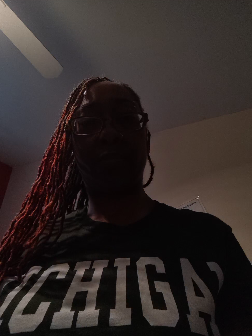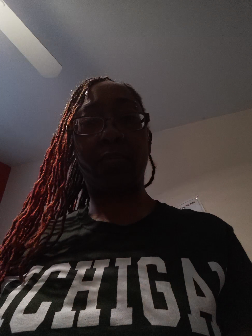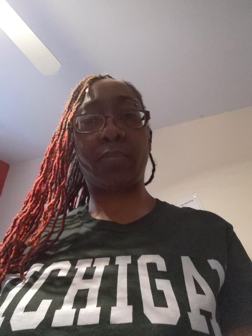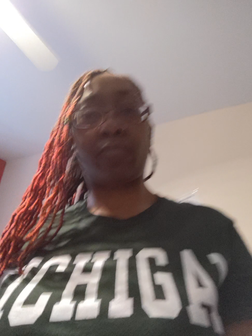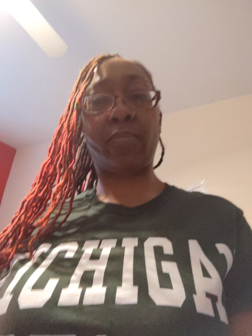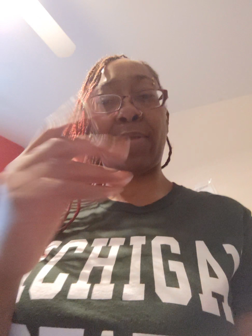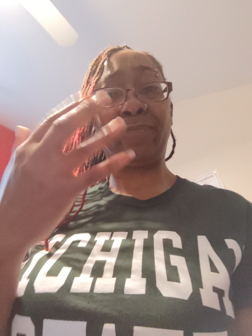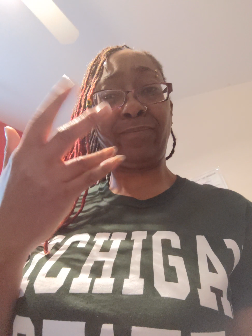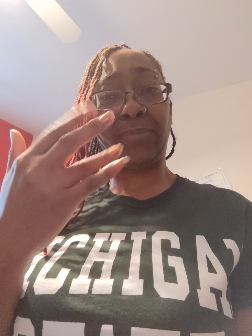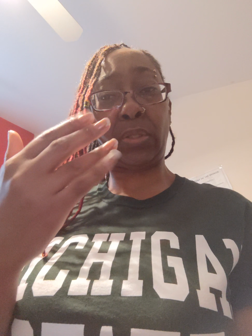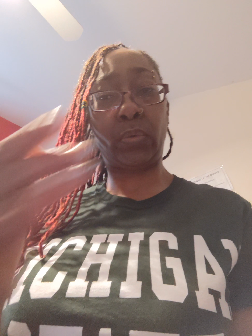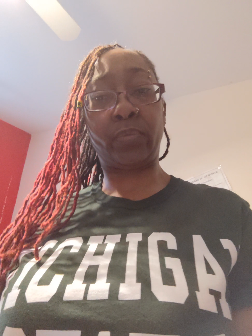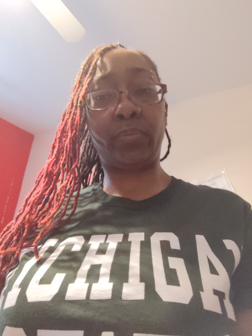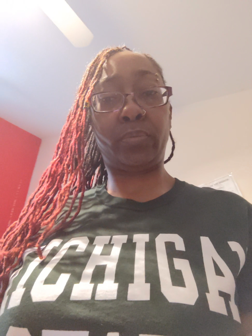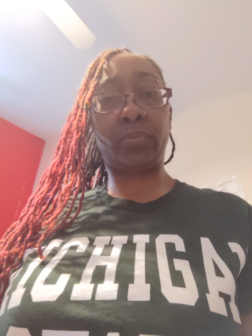finger